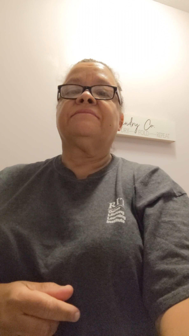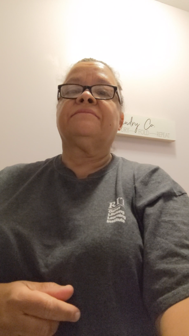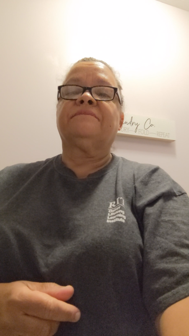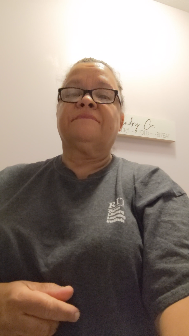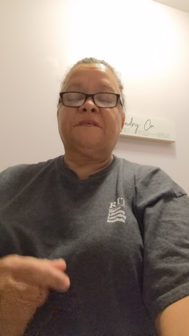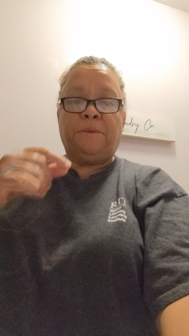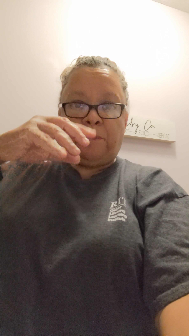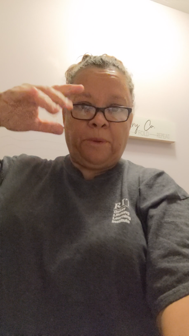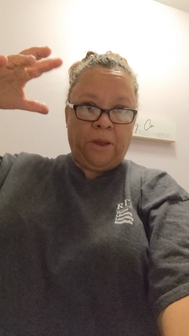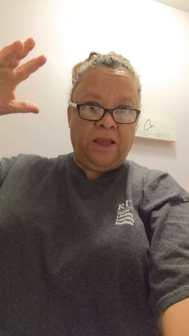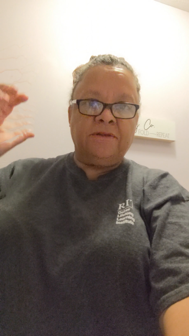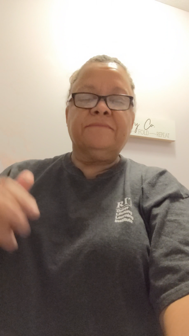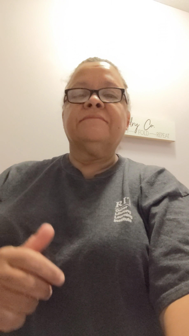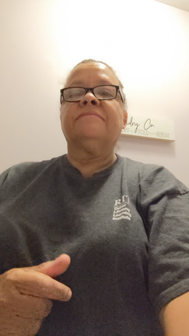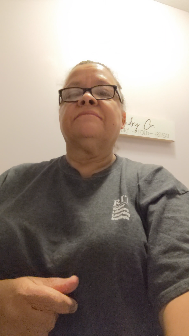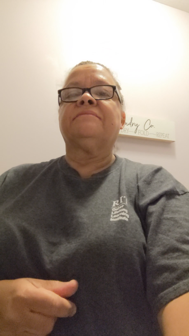bubbles